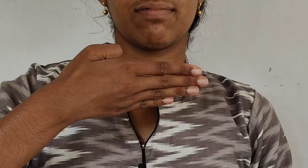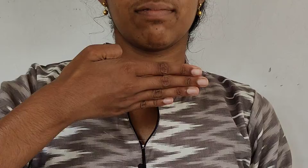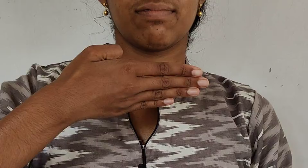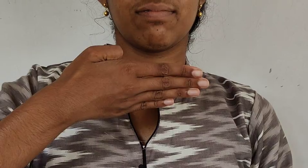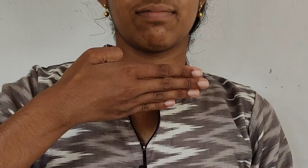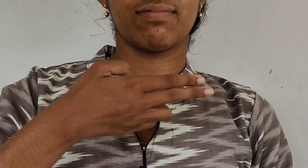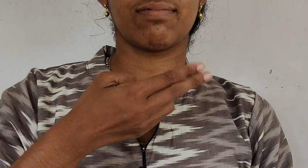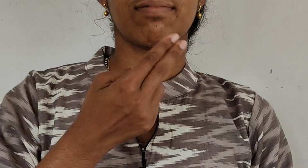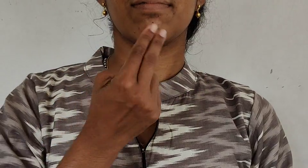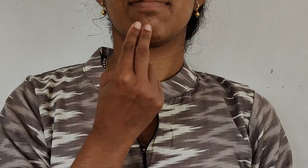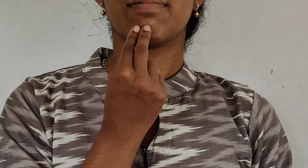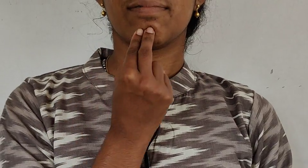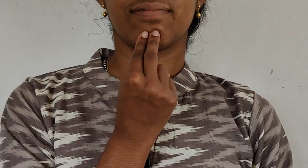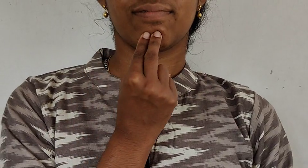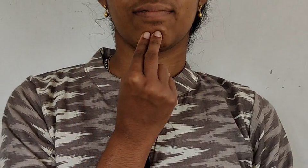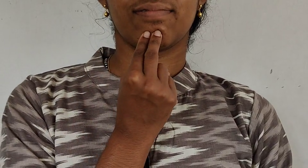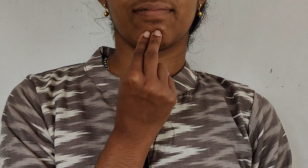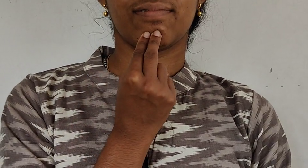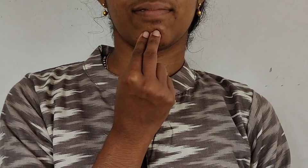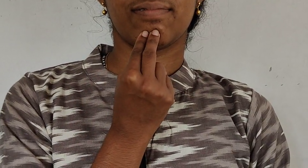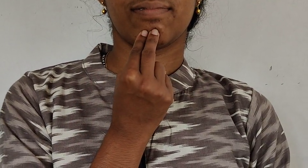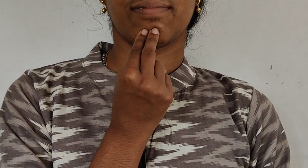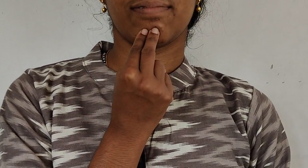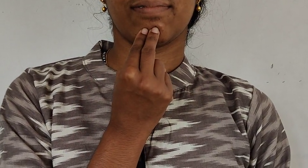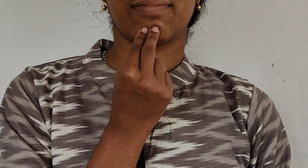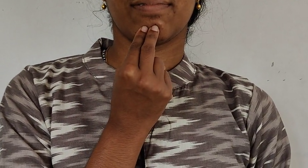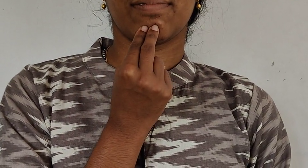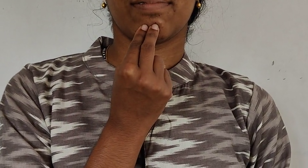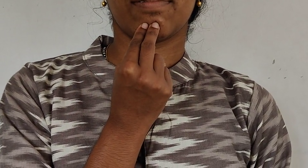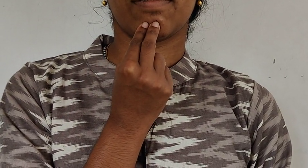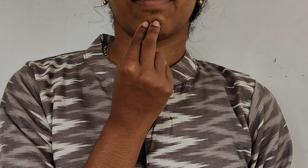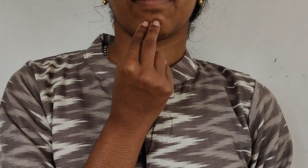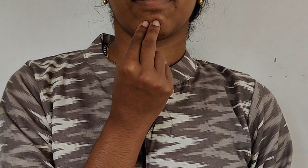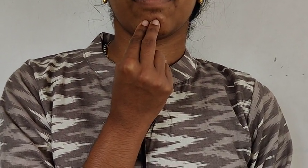അഃ